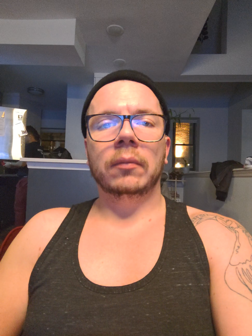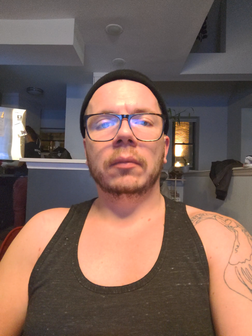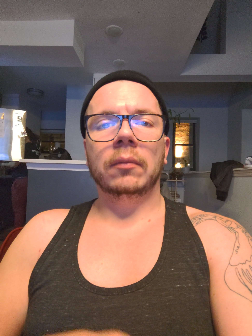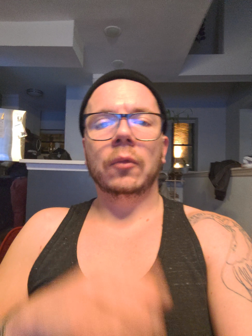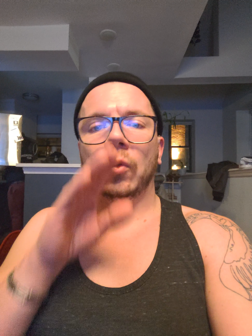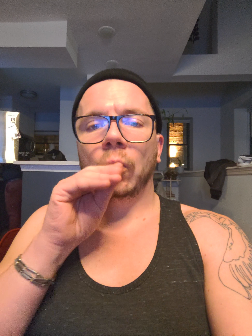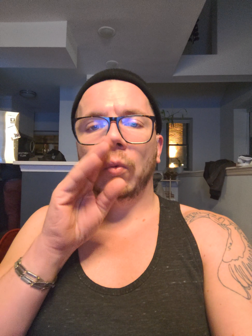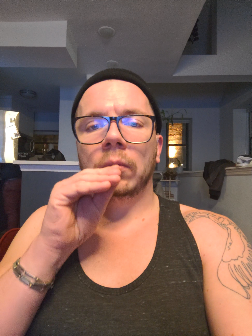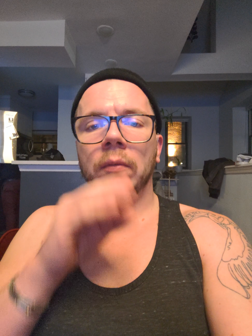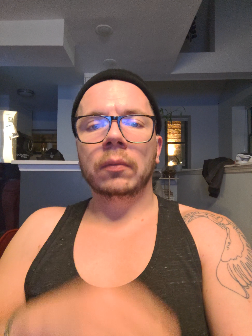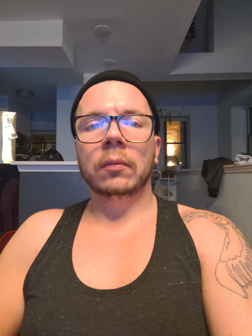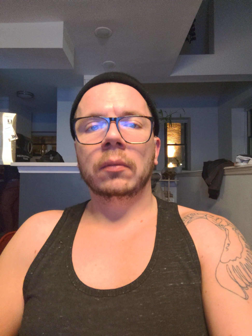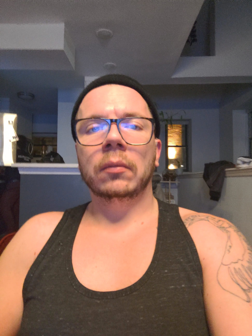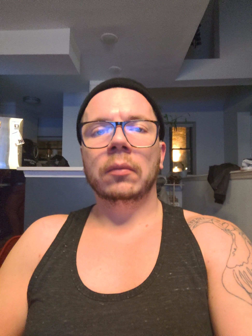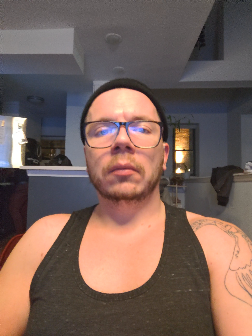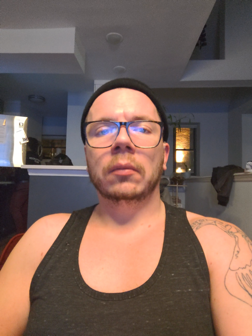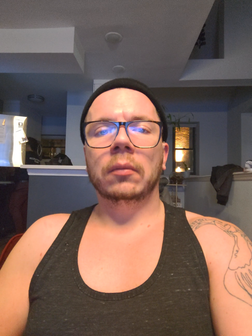goose